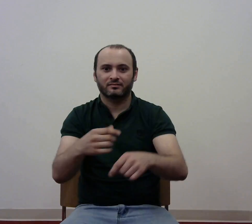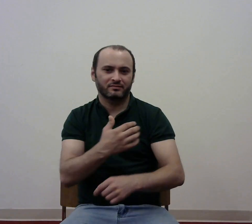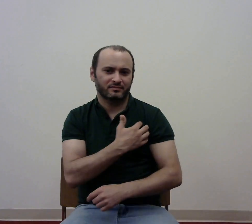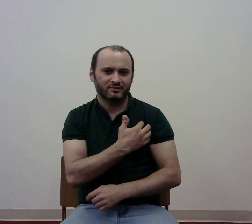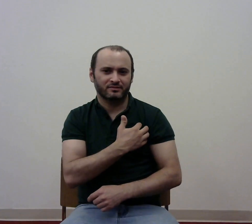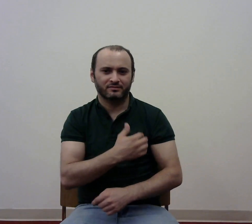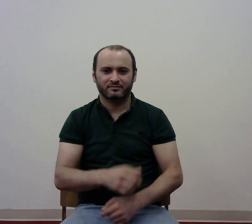istəmək